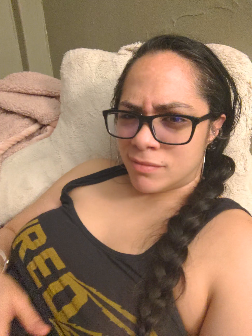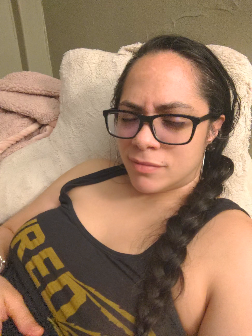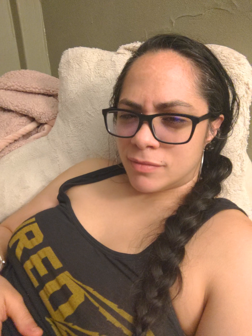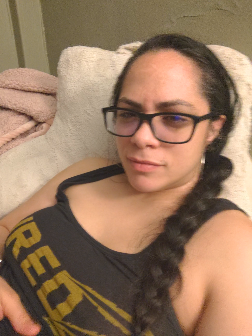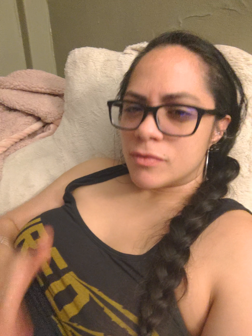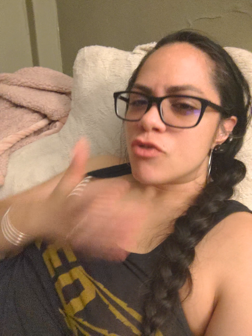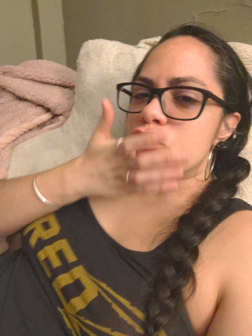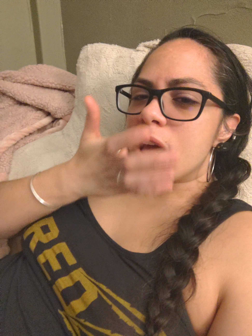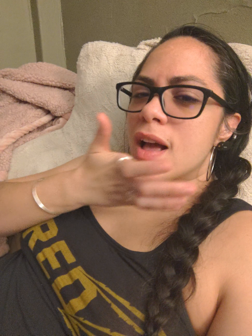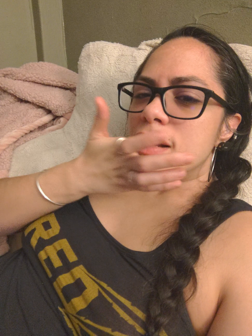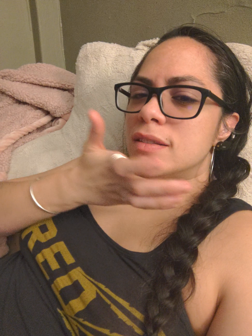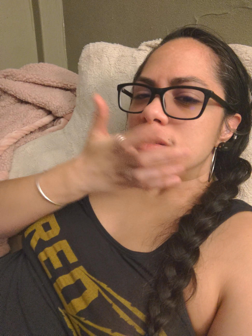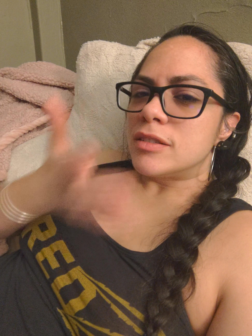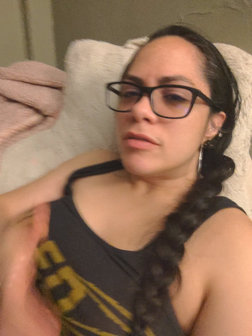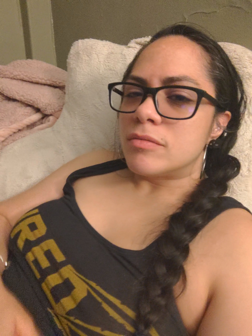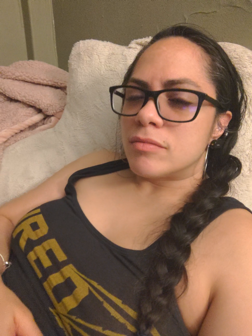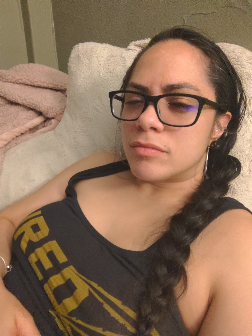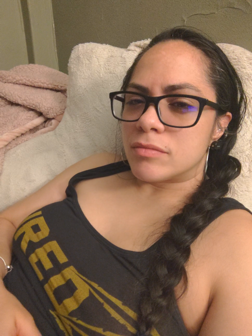grass